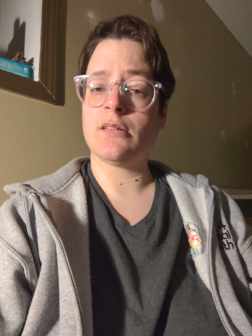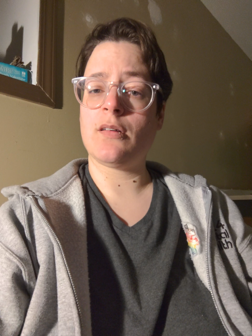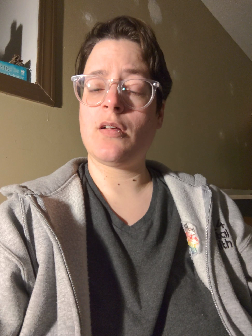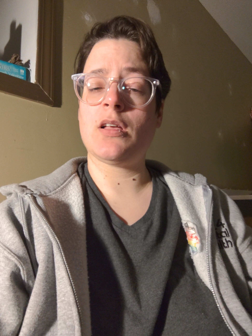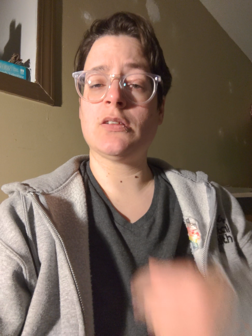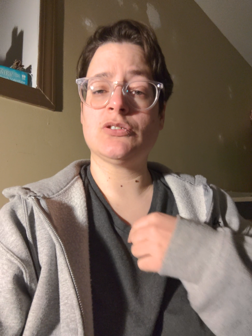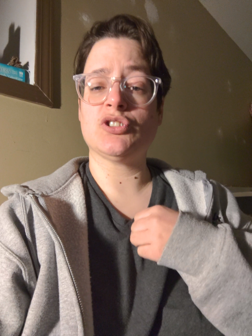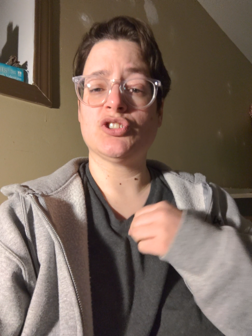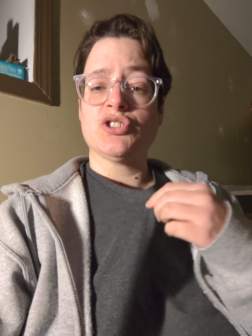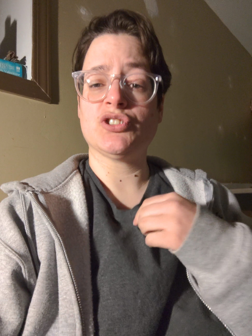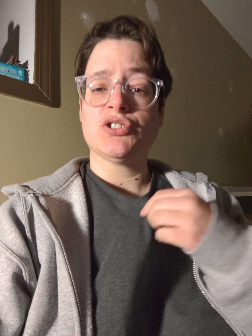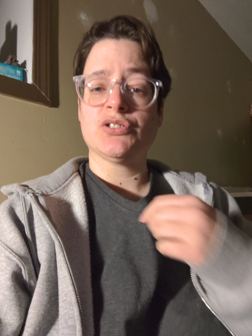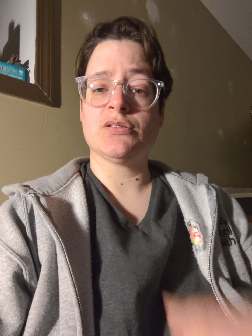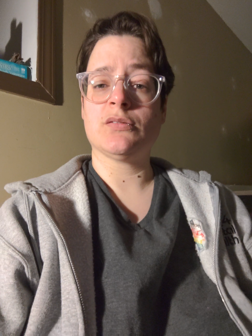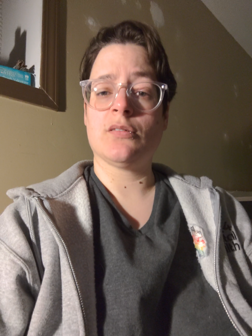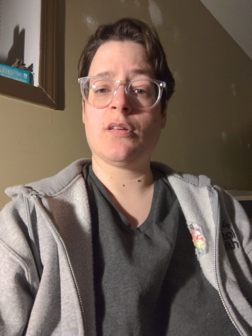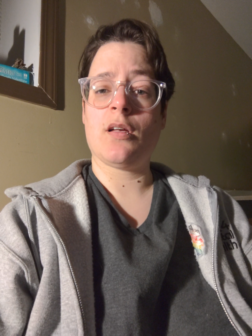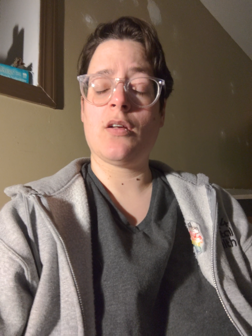shirt